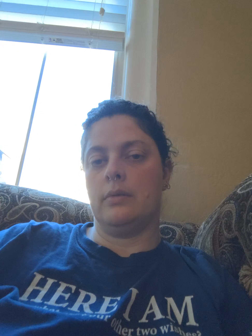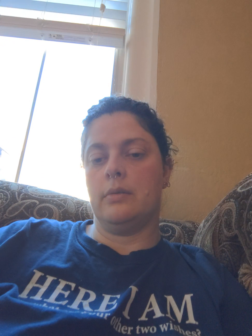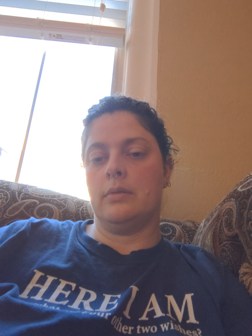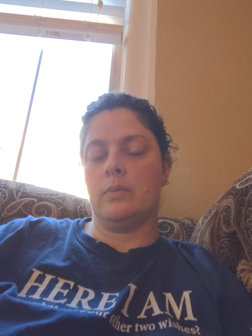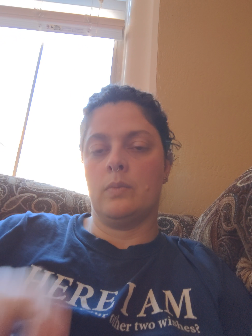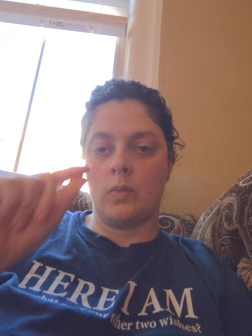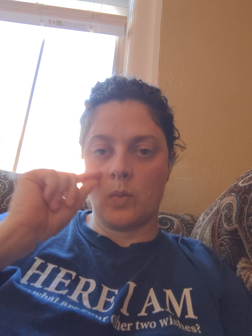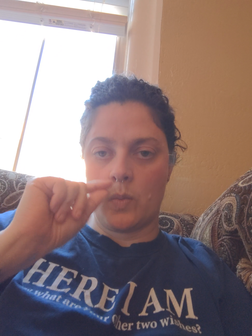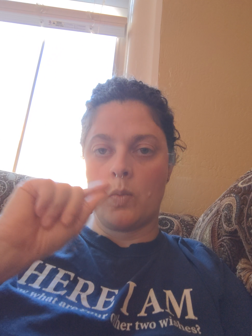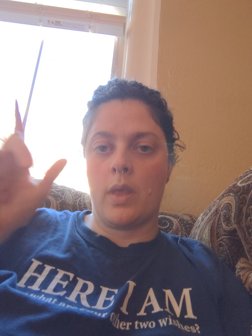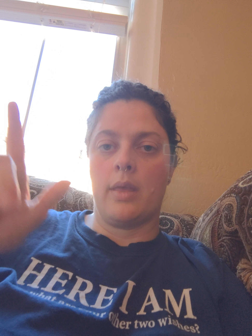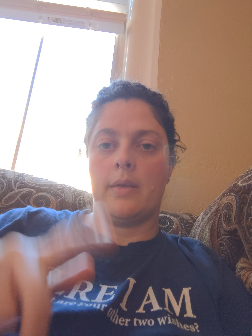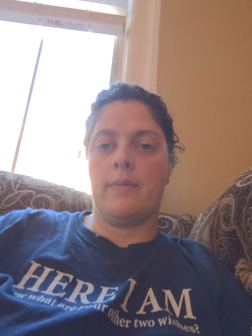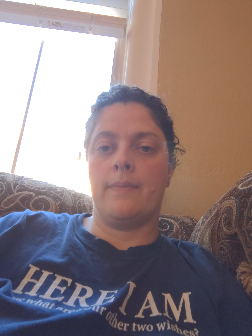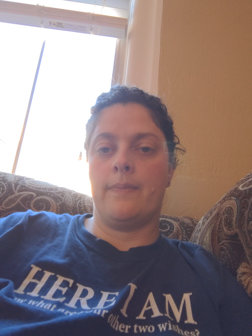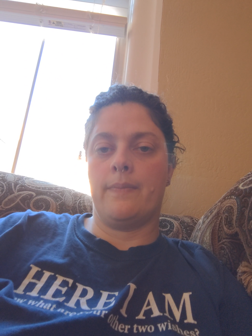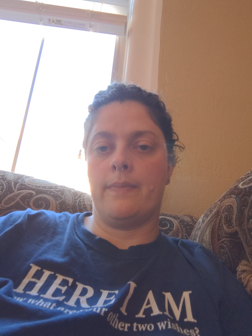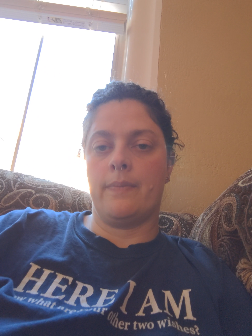awake